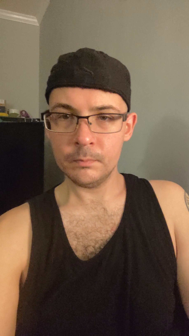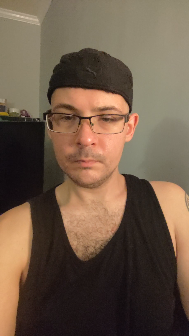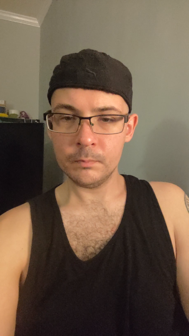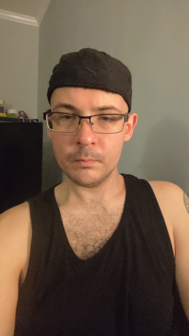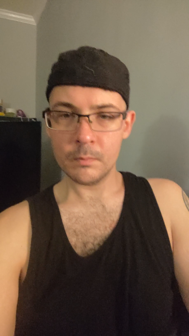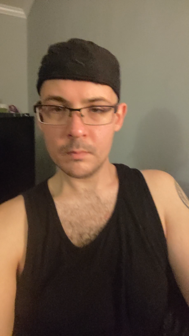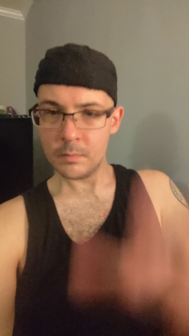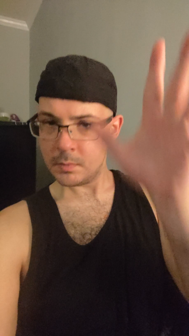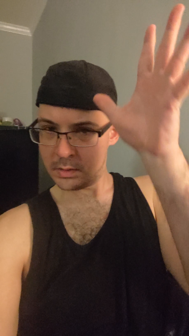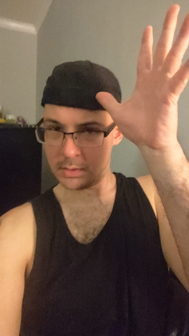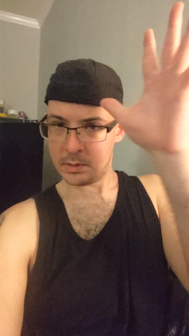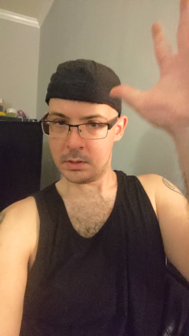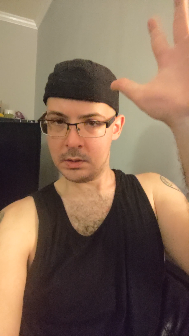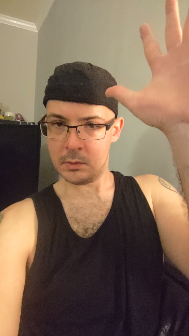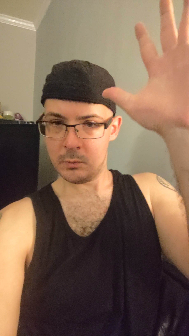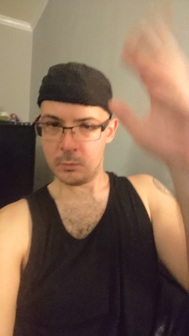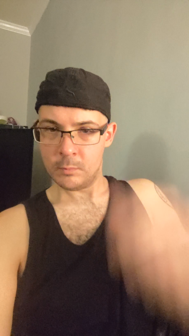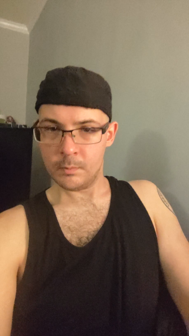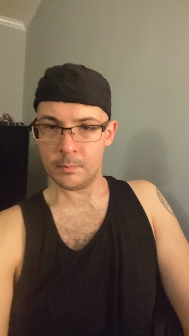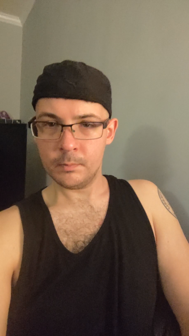deer